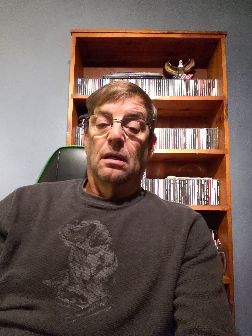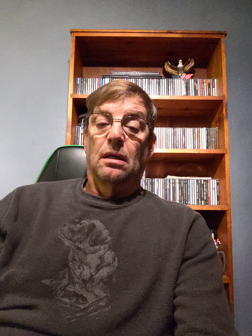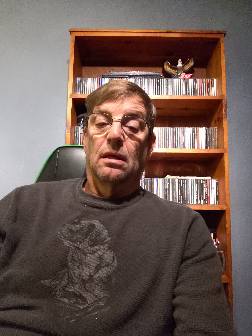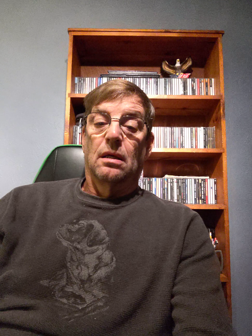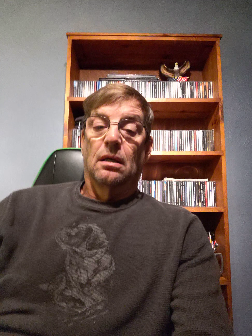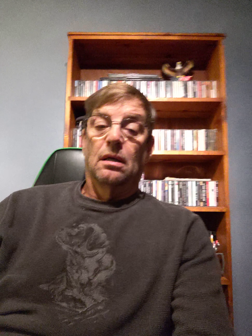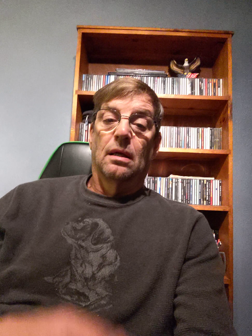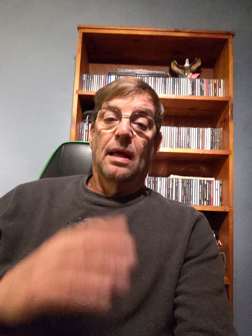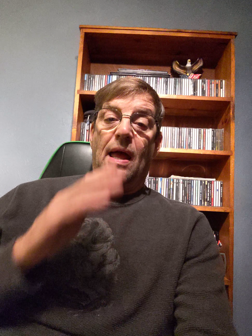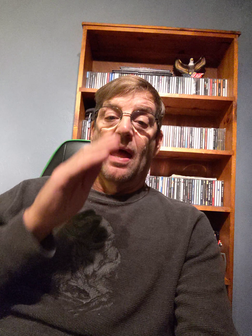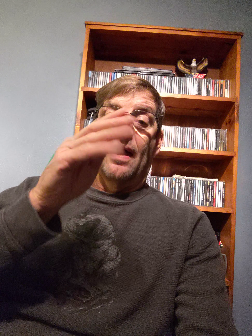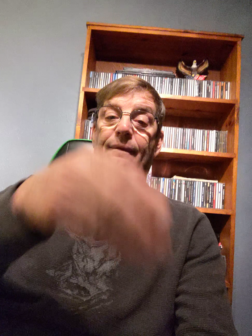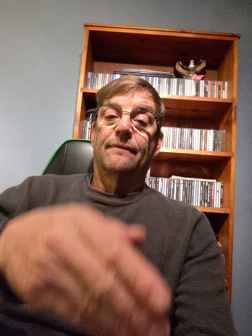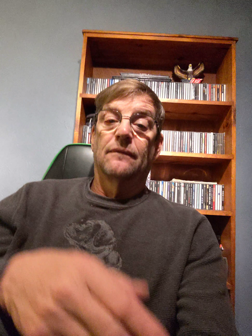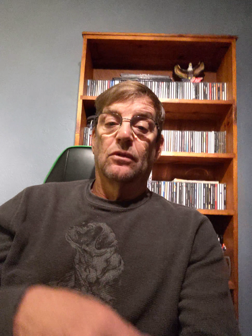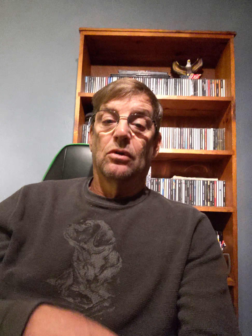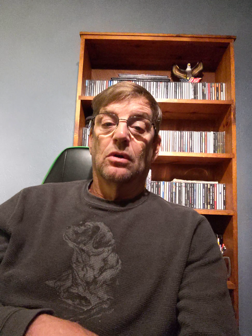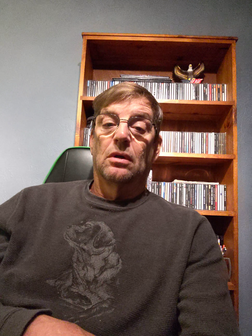after